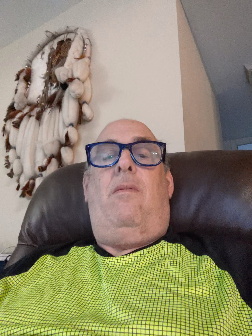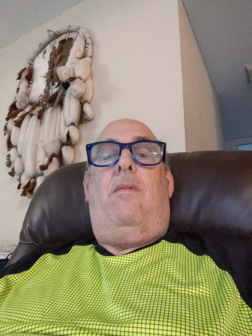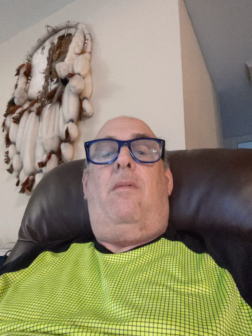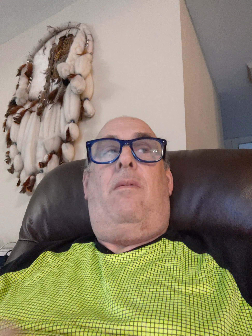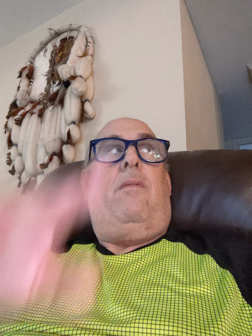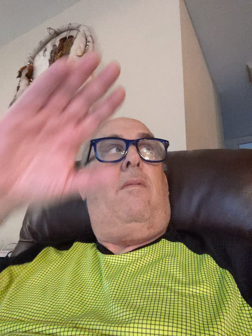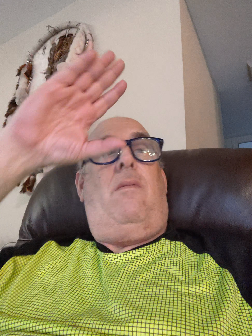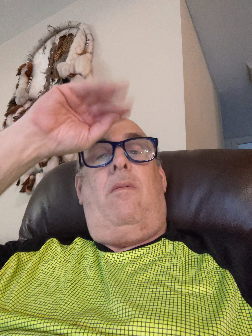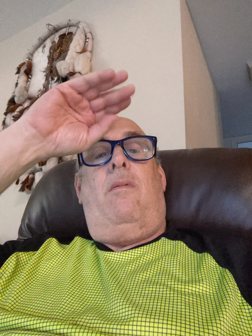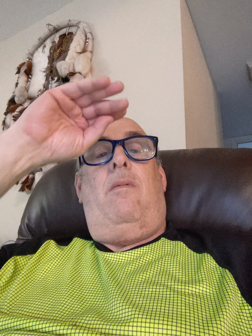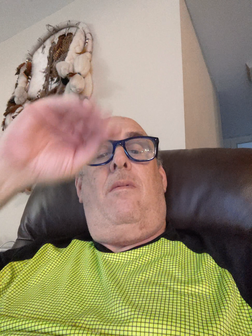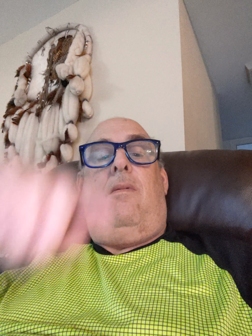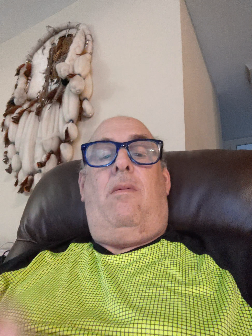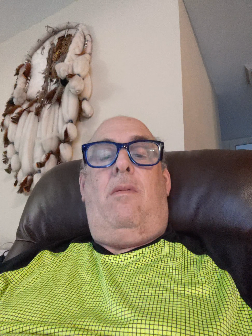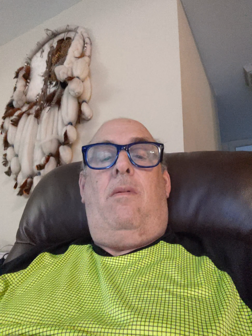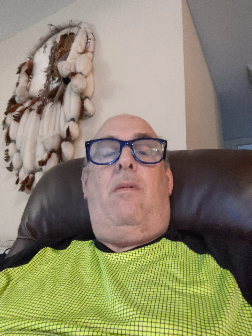boy